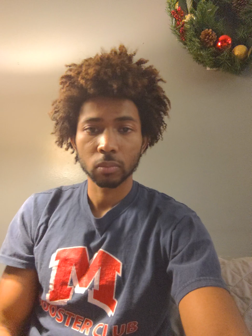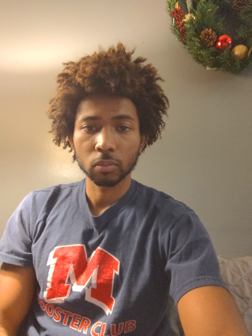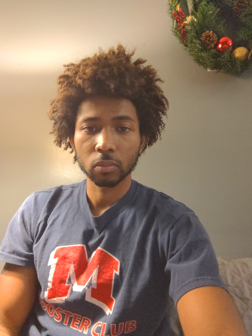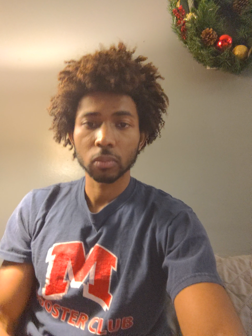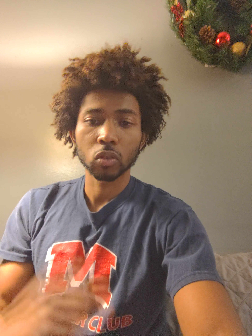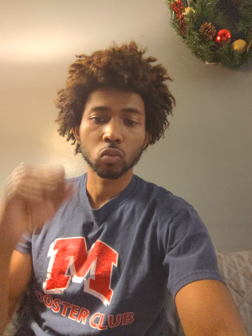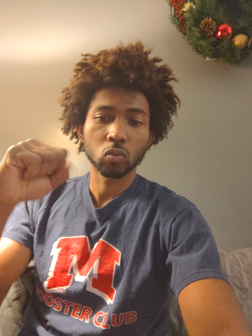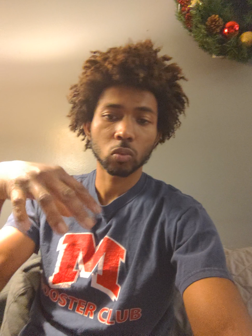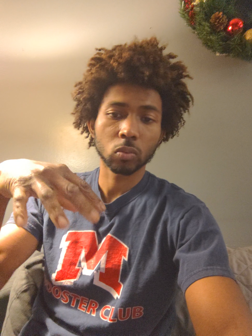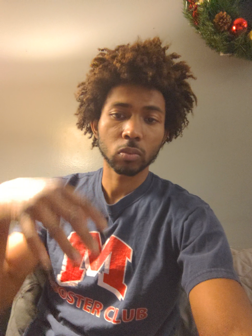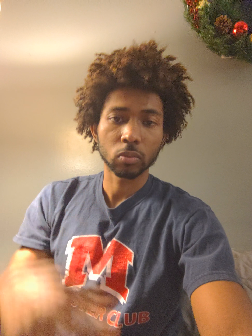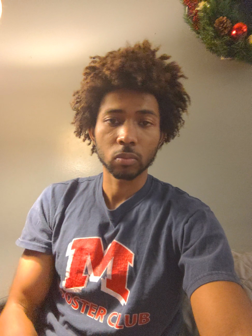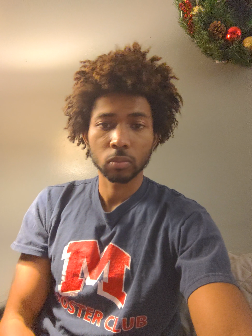drop